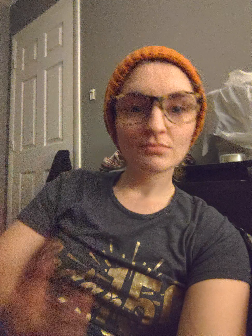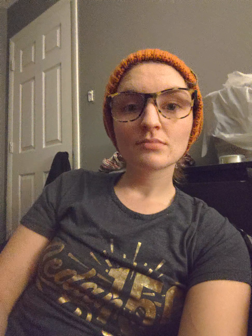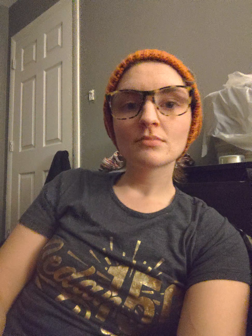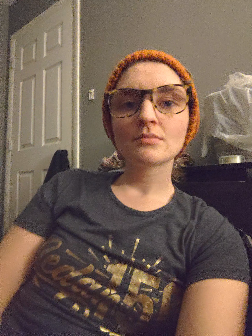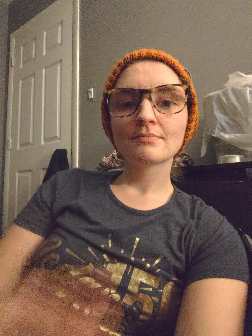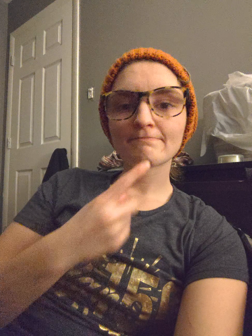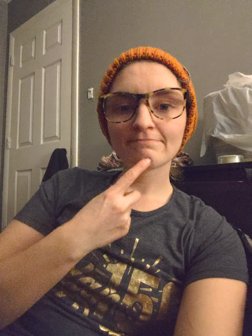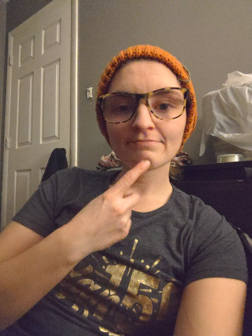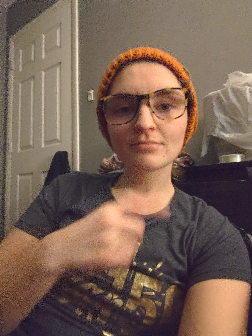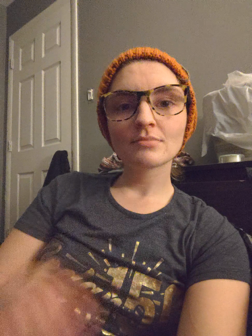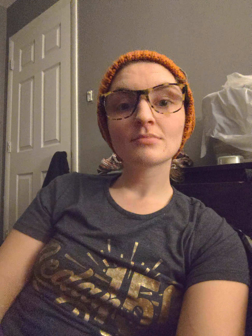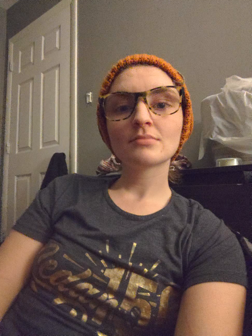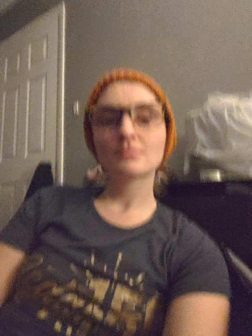chin